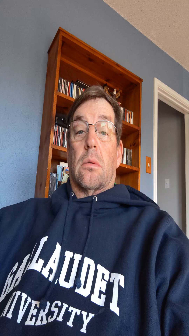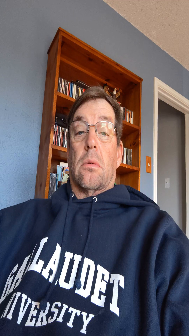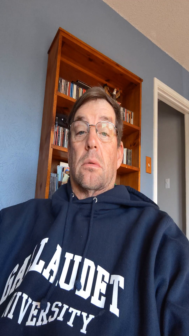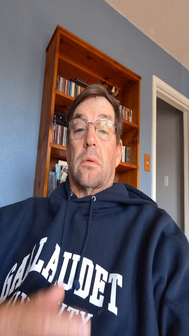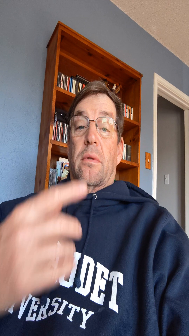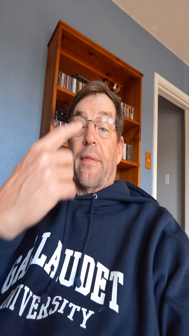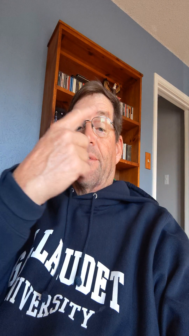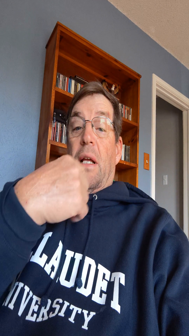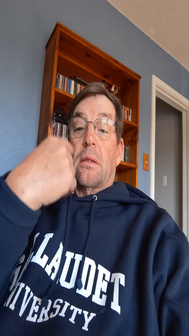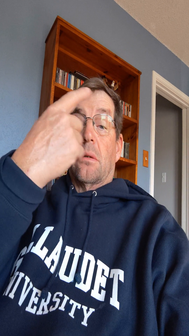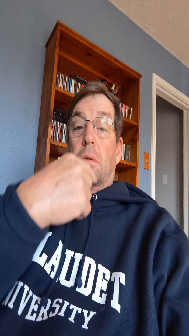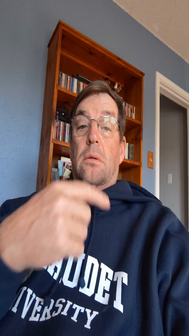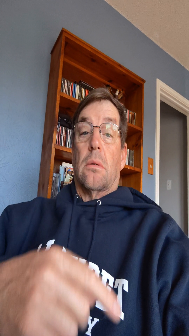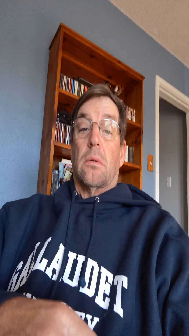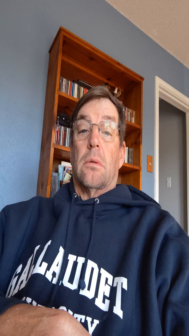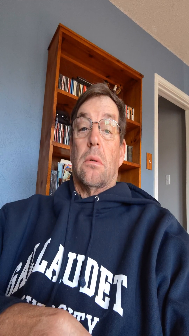face